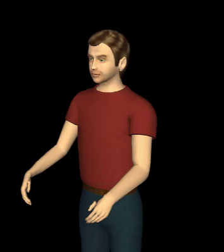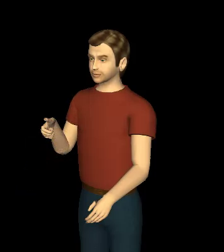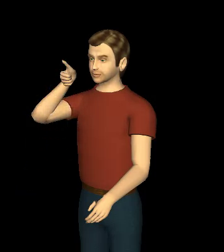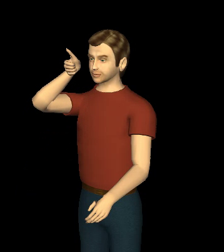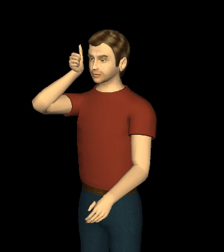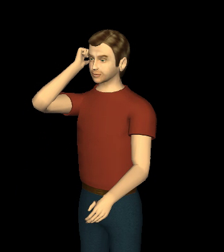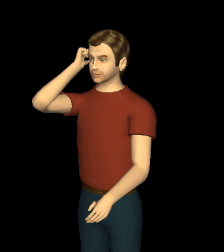أمس